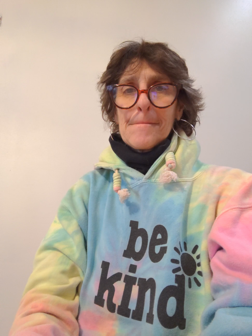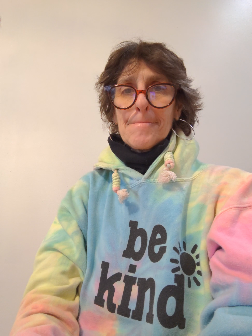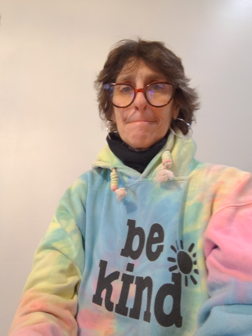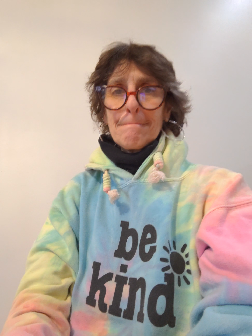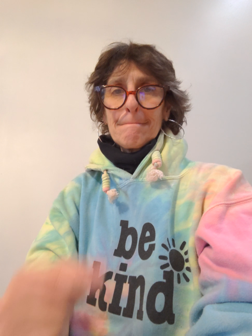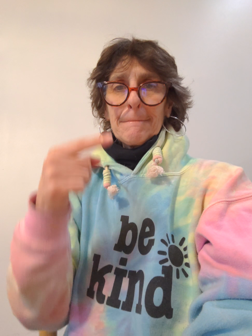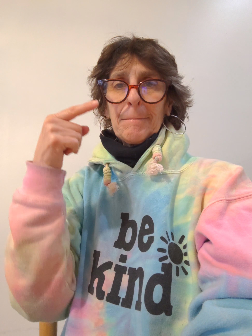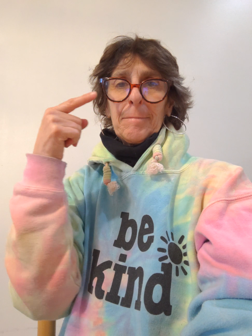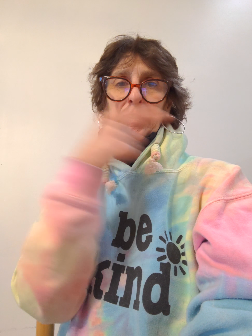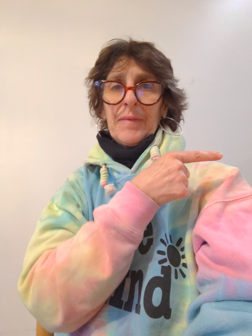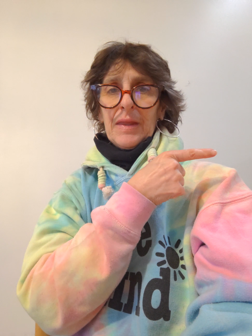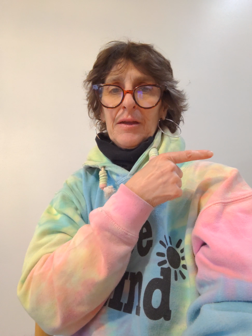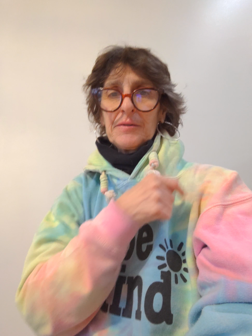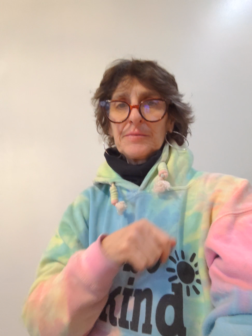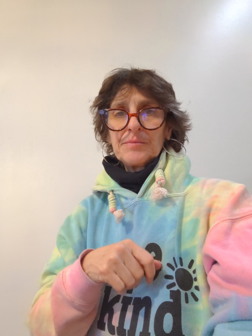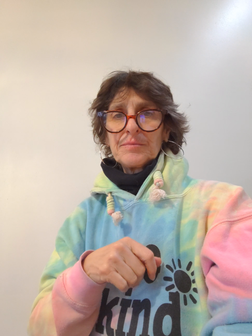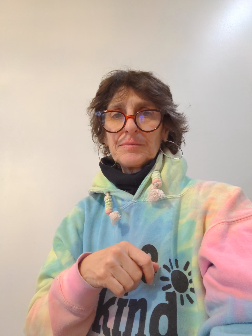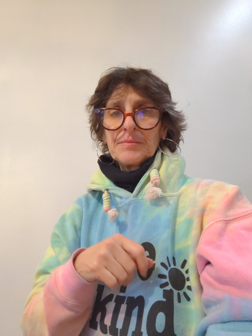he/she/it